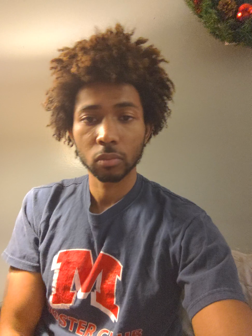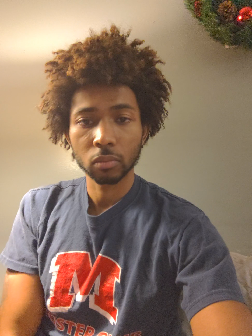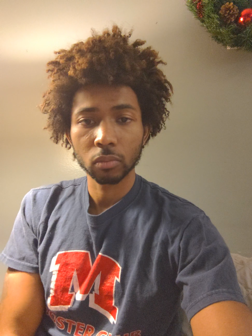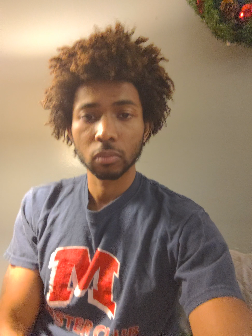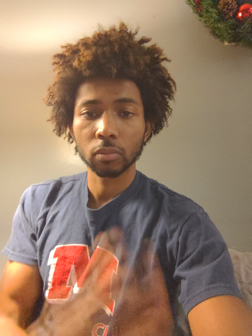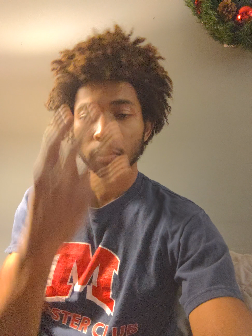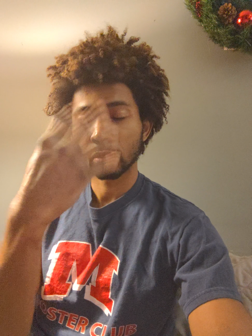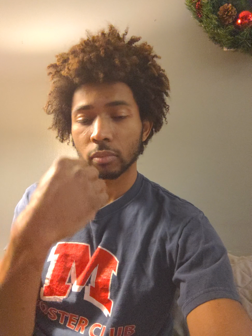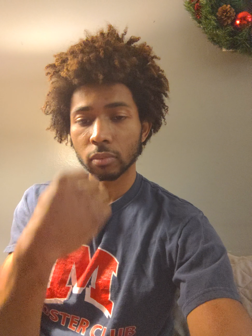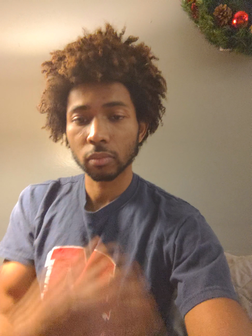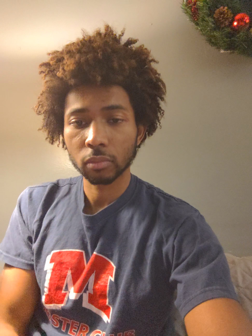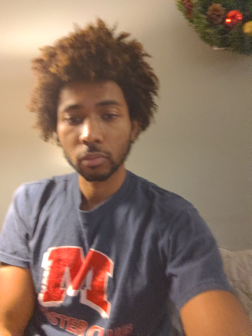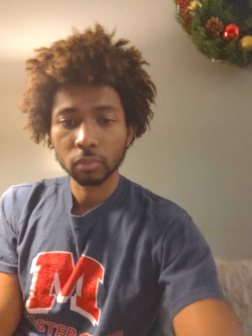sleep